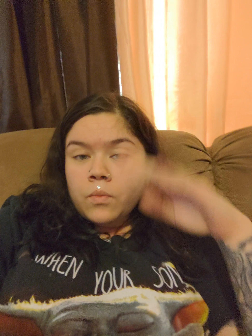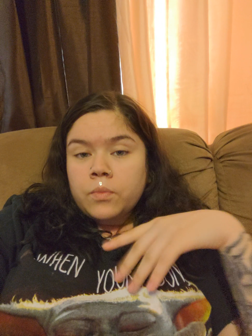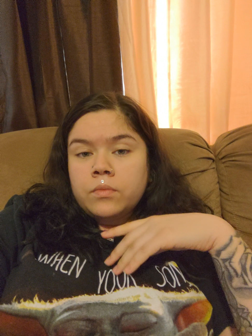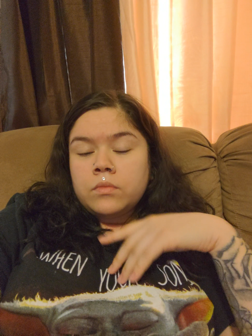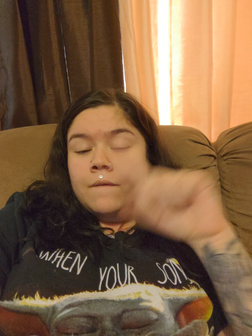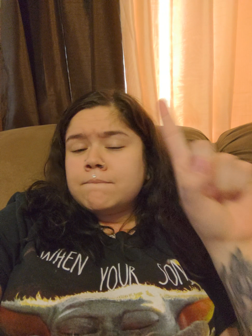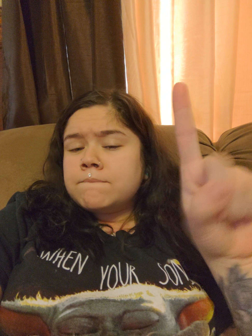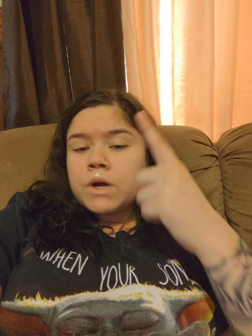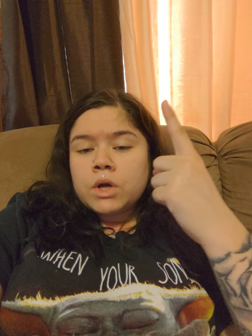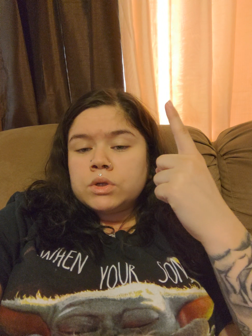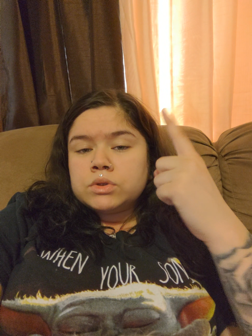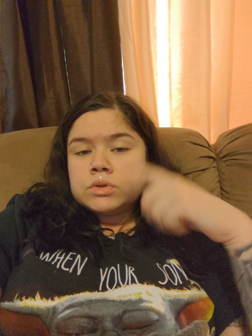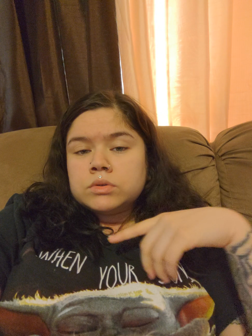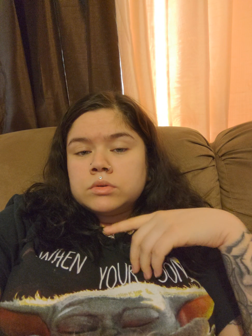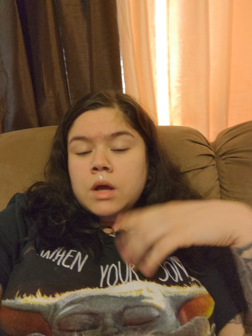first